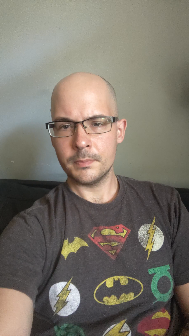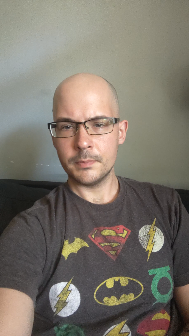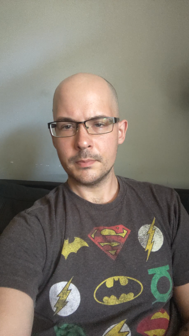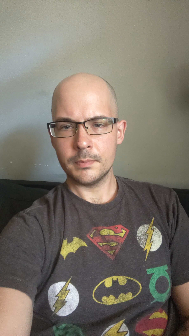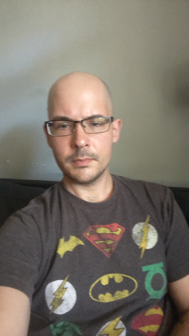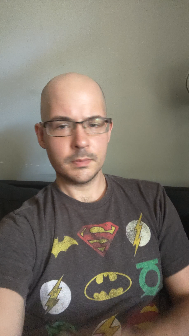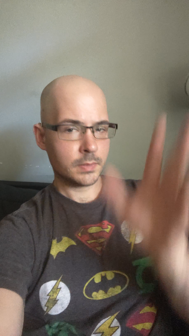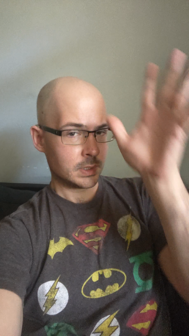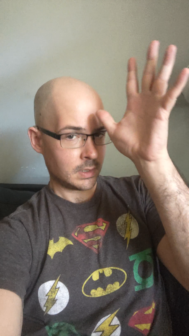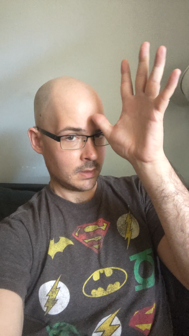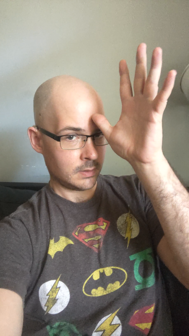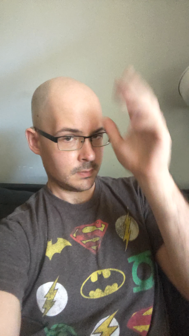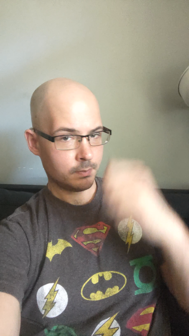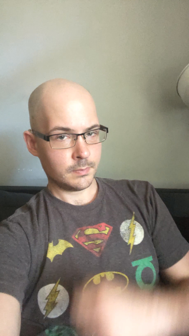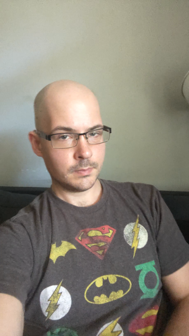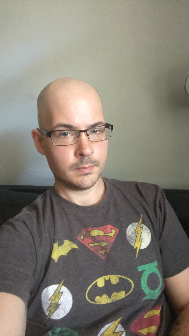daddy